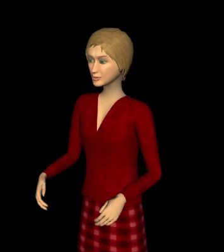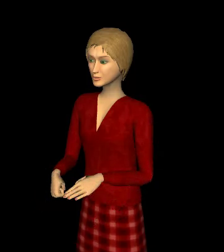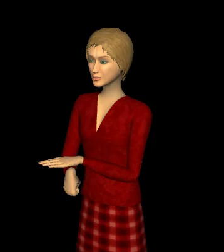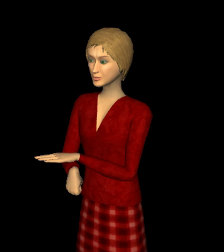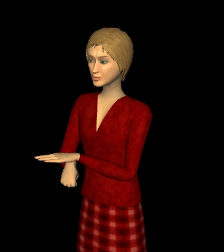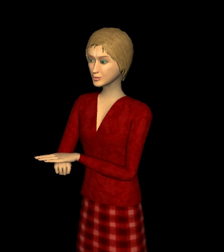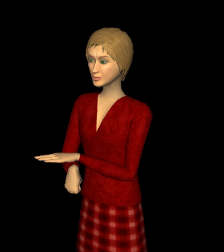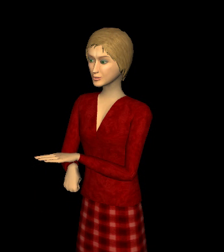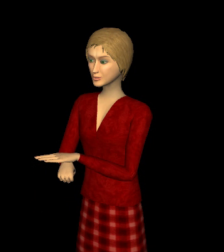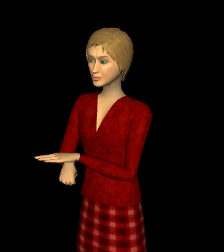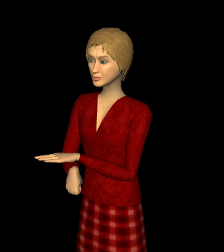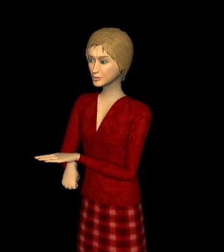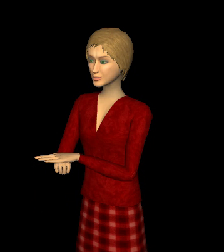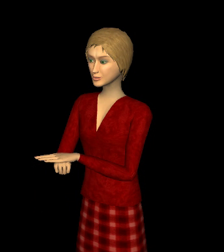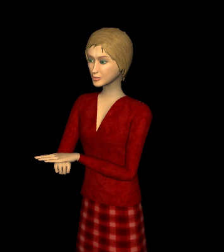كرة القدم